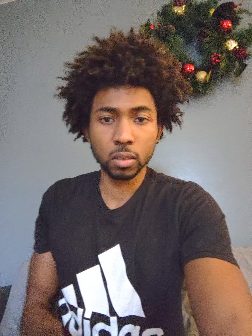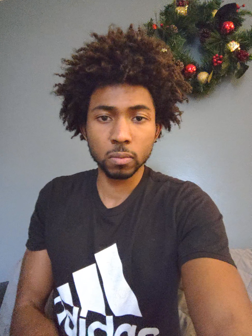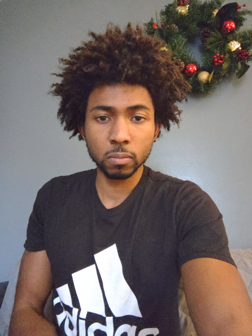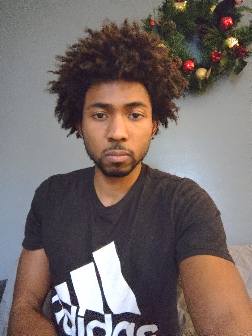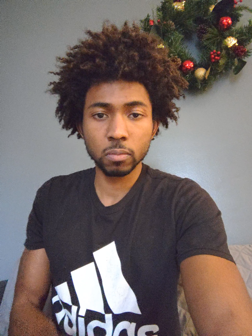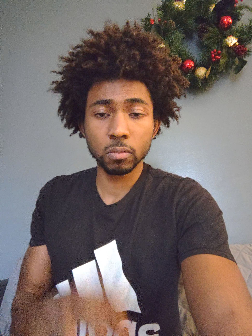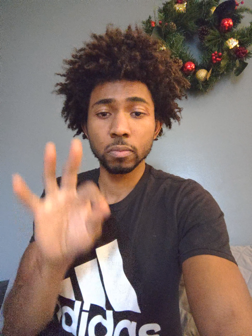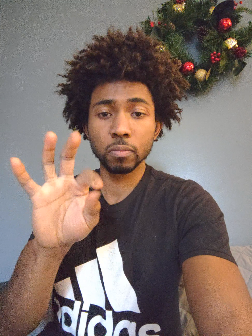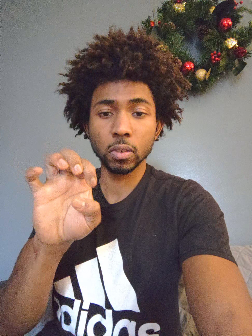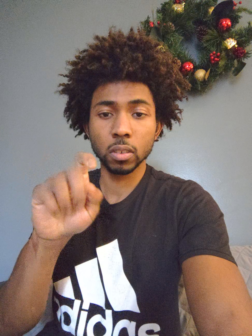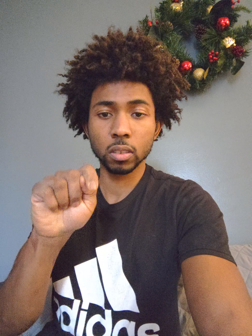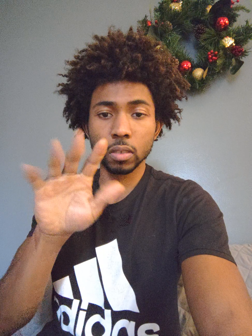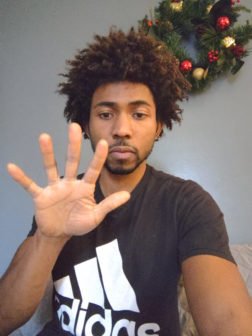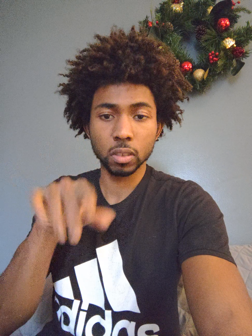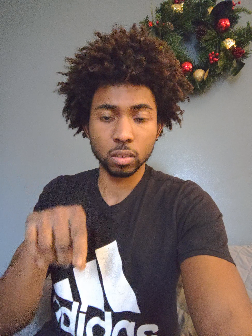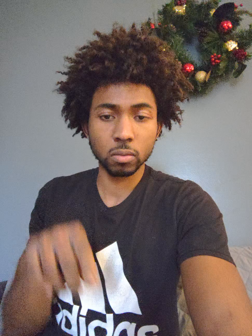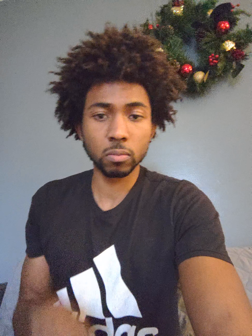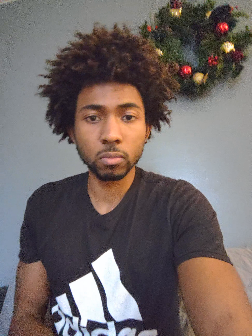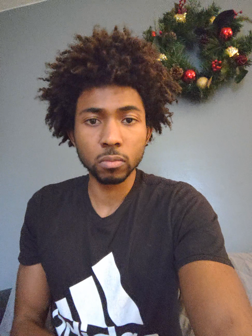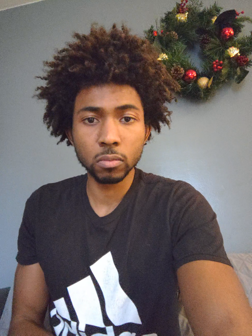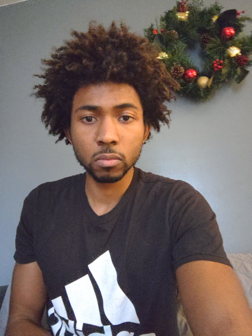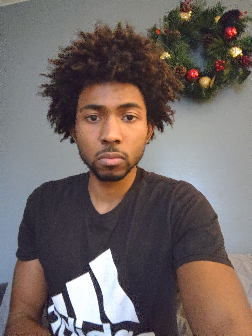feet